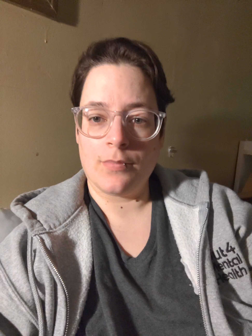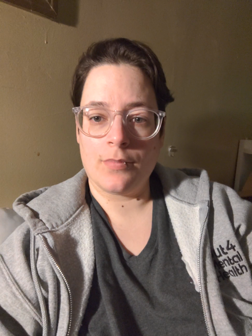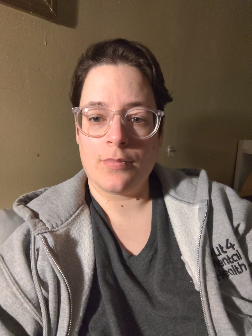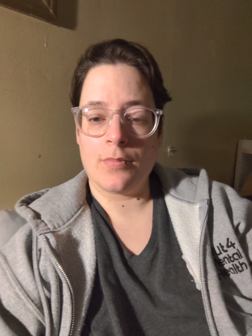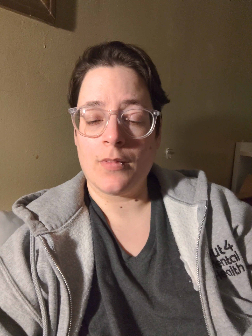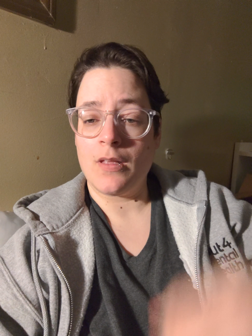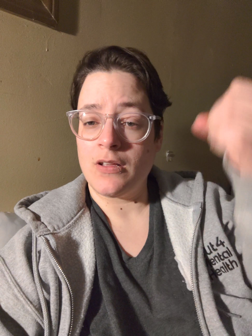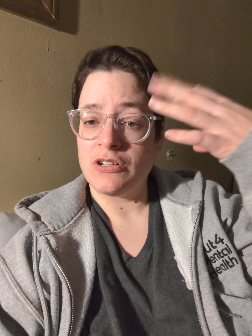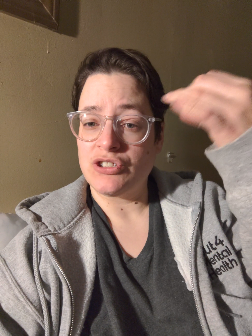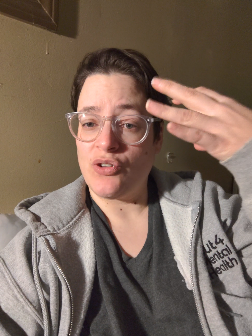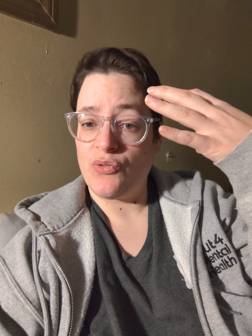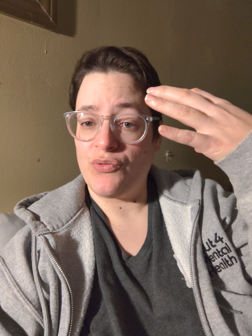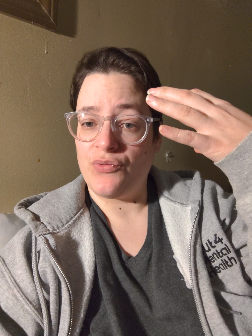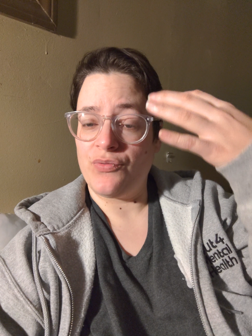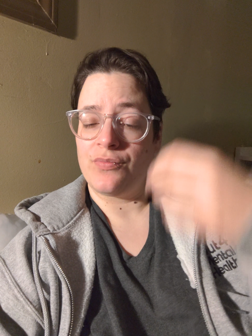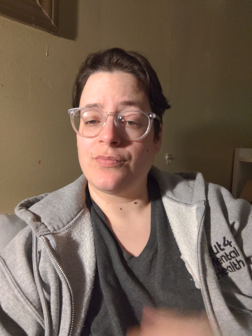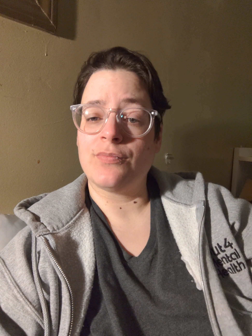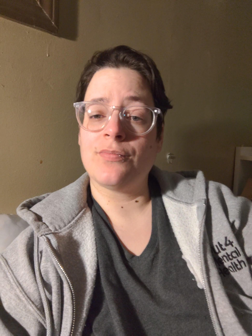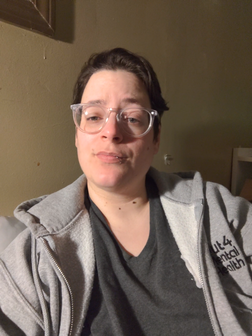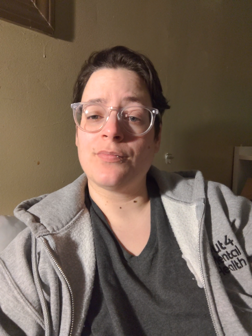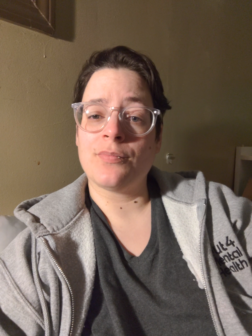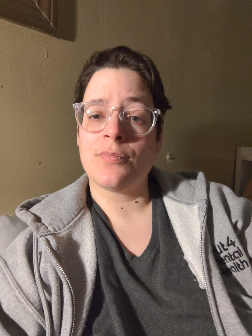shower